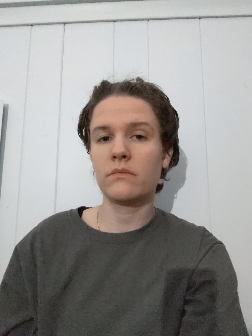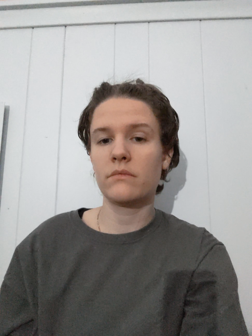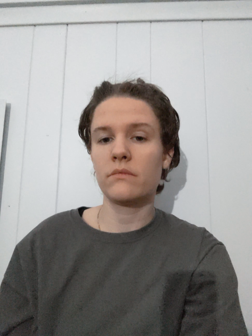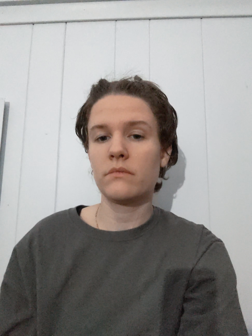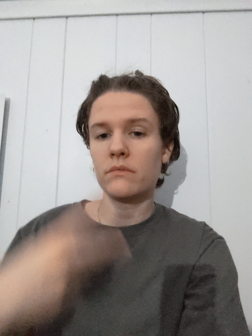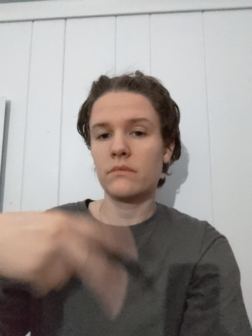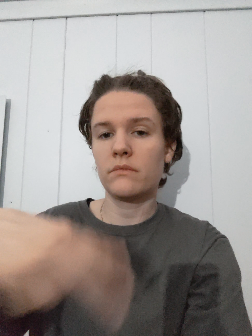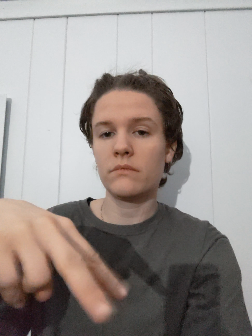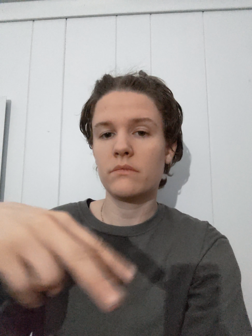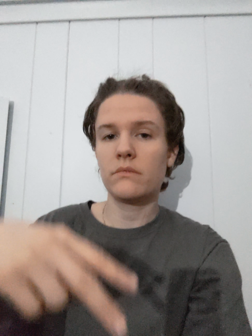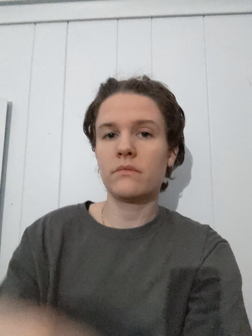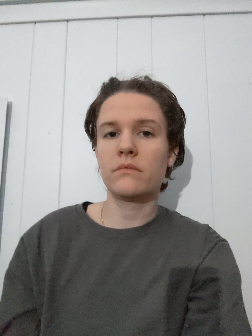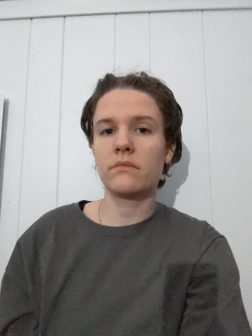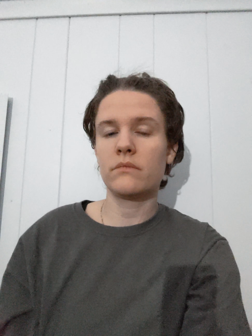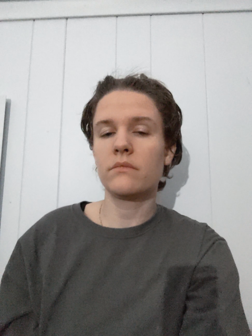dance